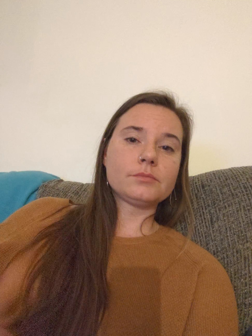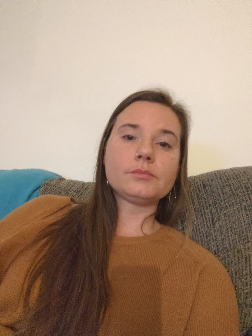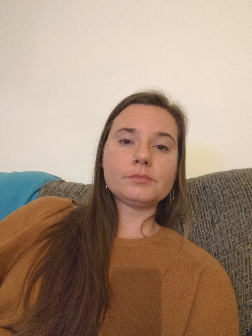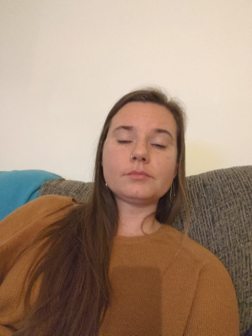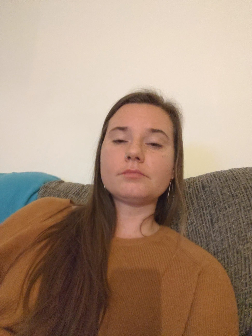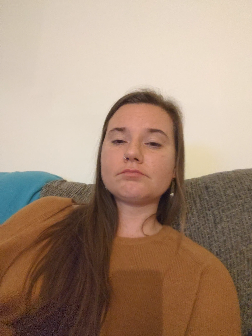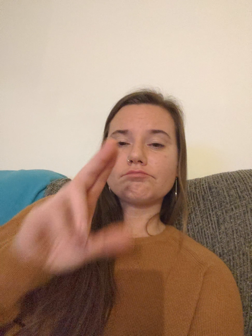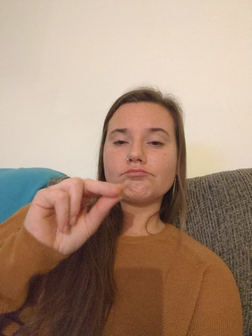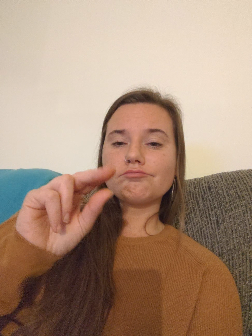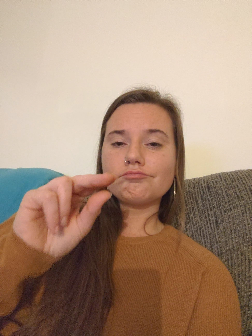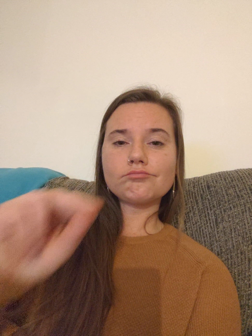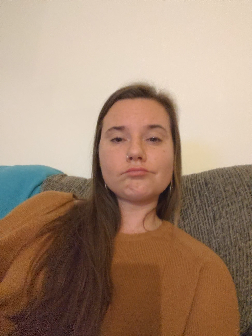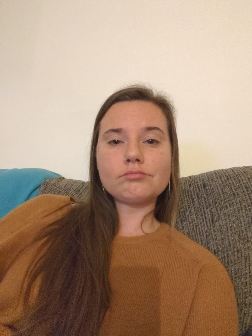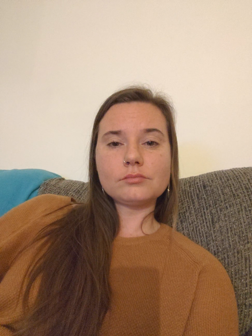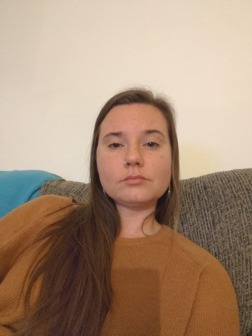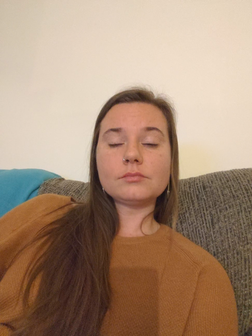no